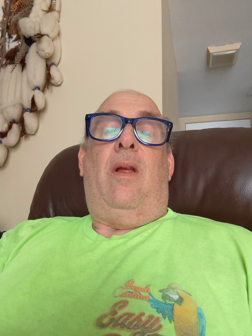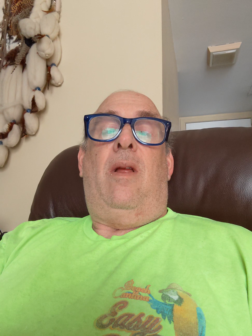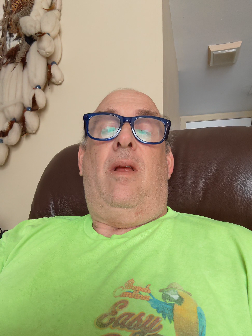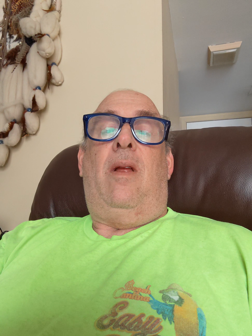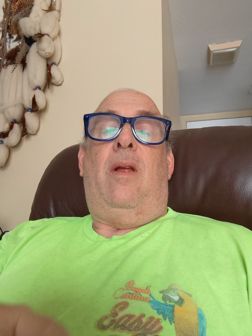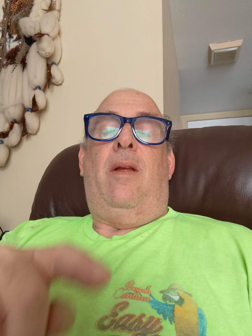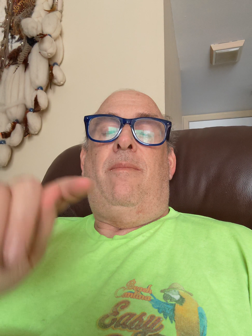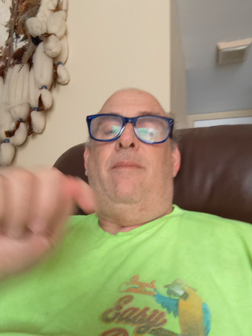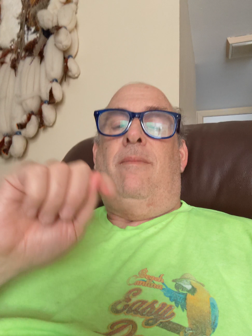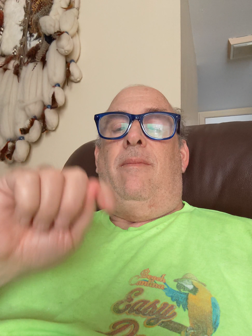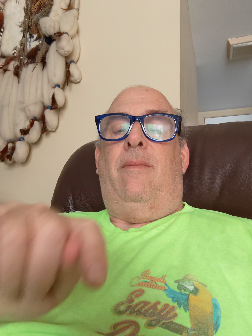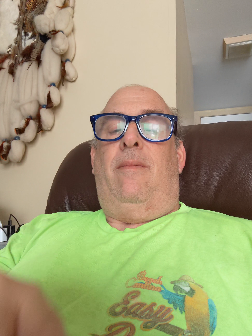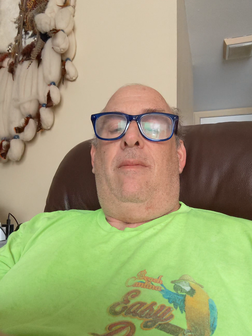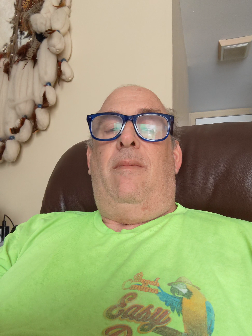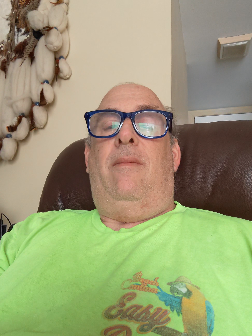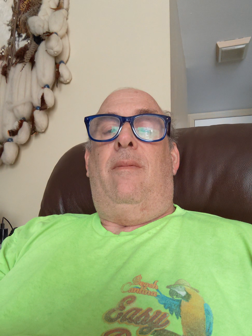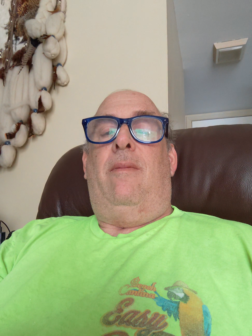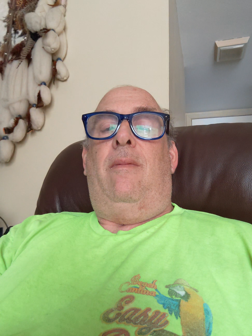potty